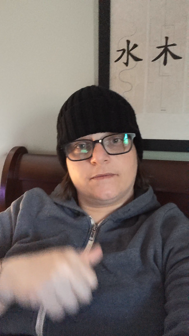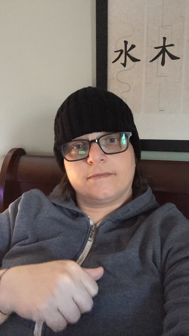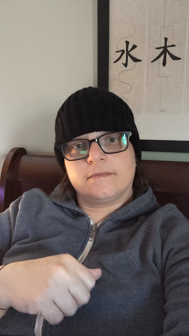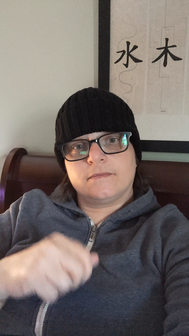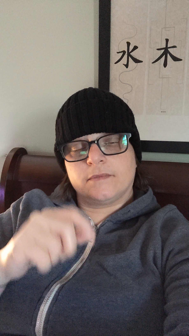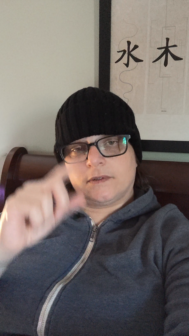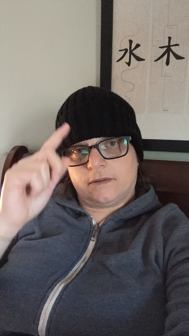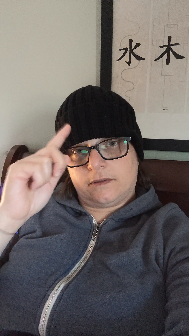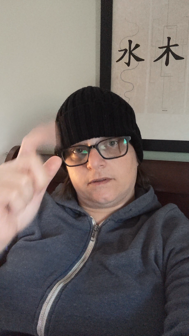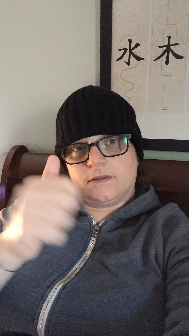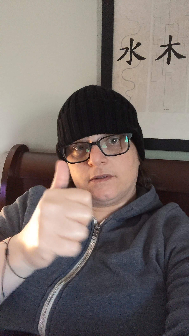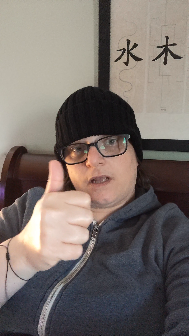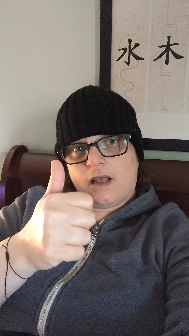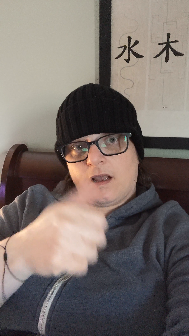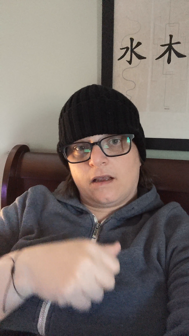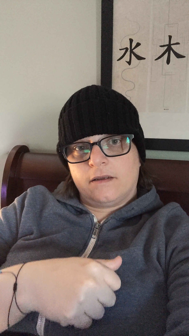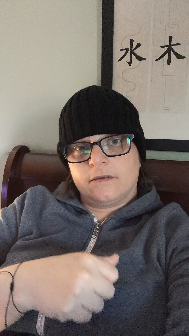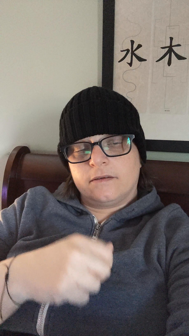dime